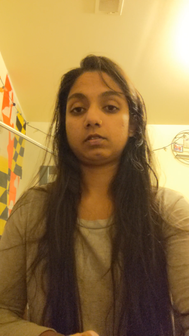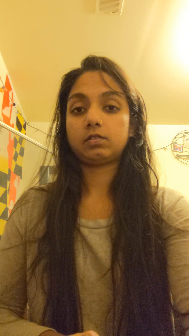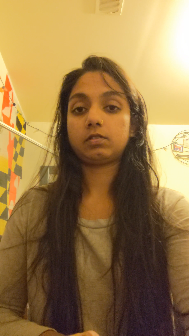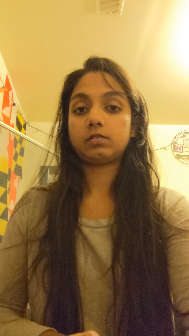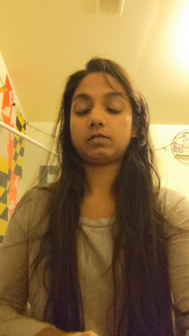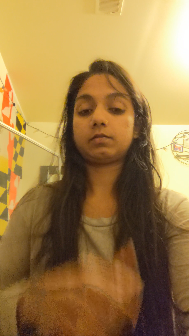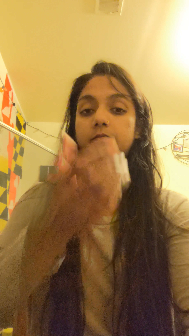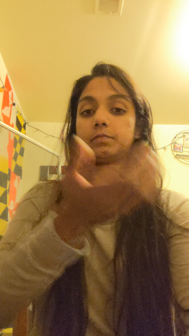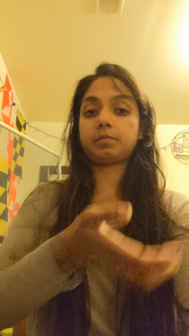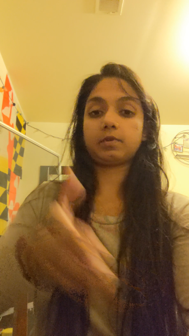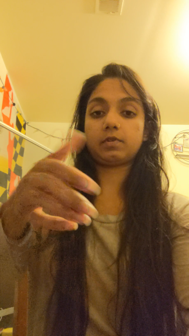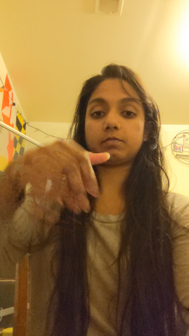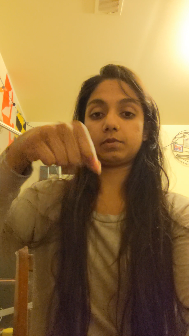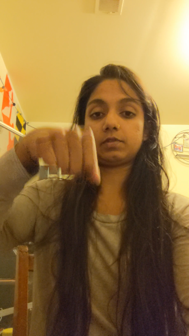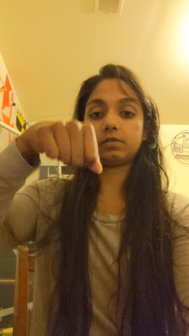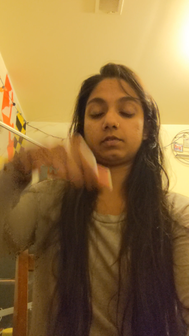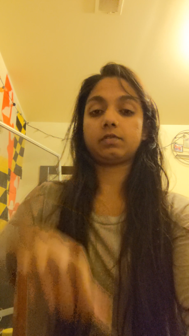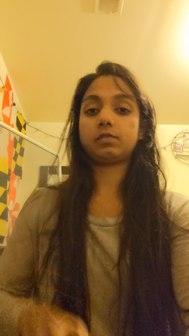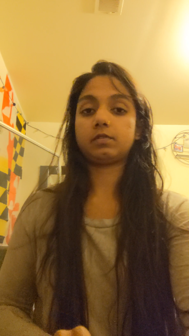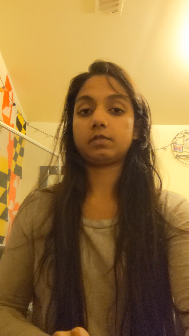basket